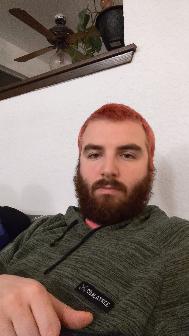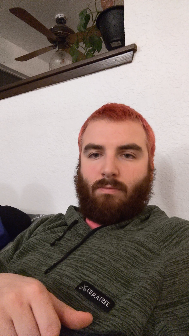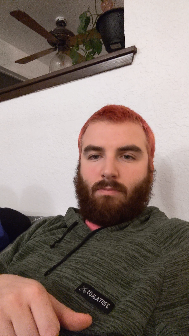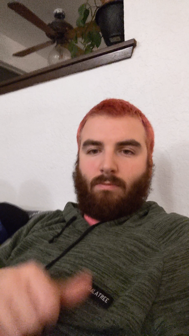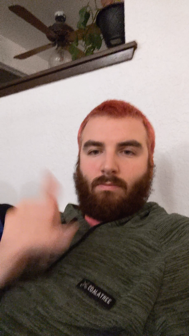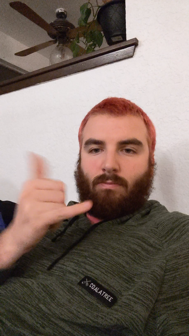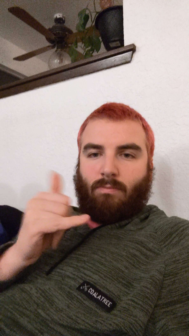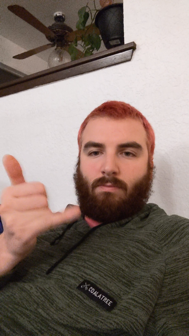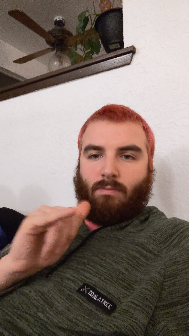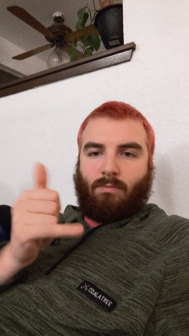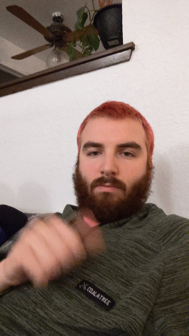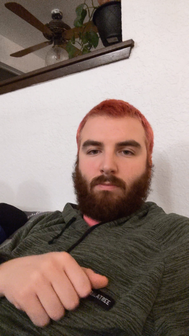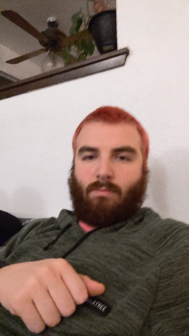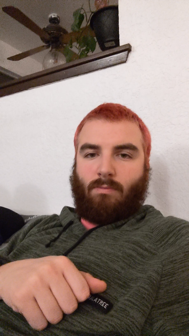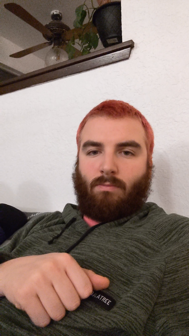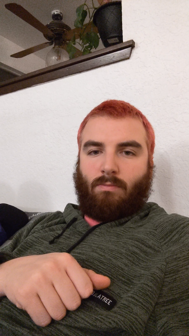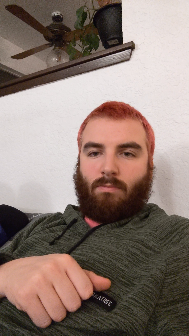party